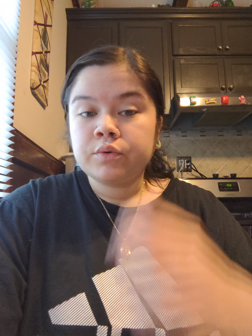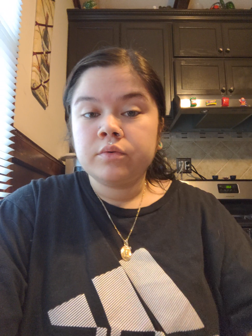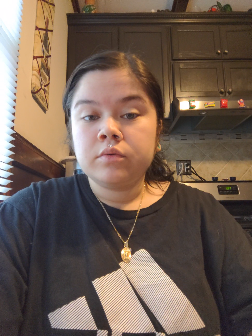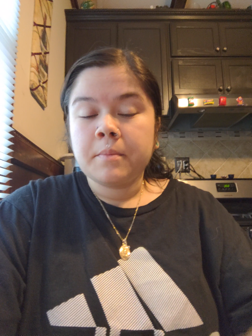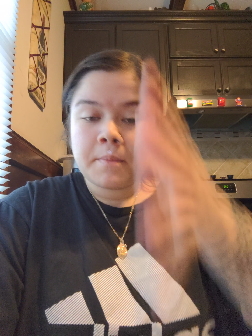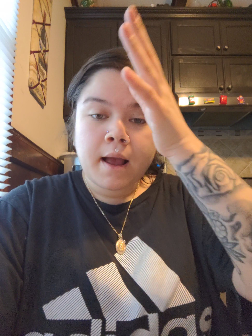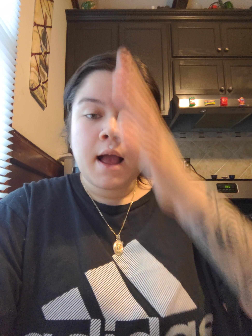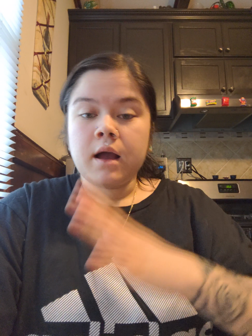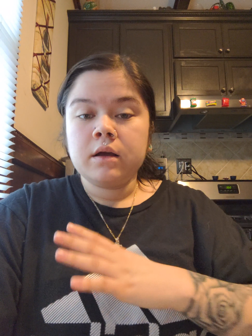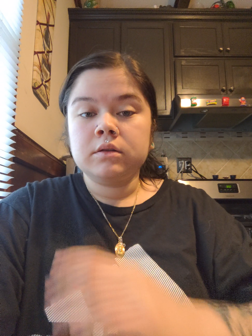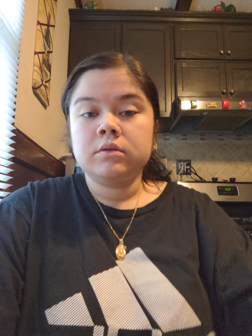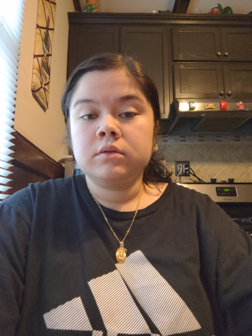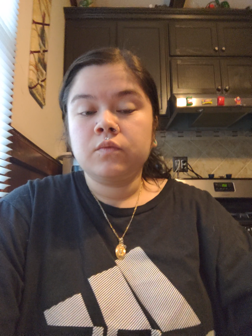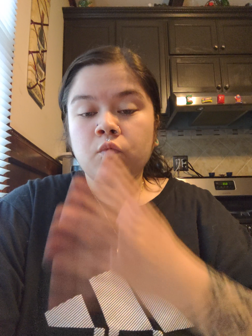man